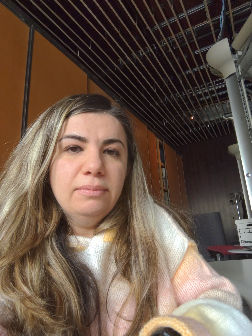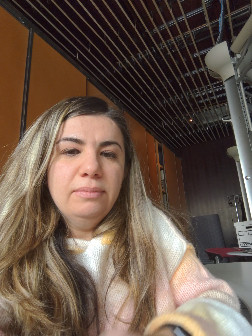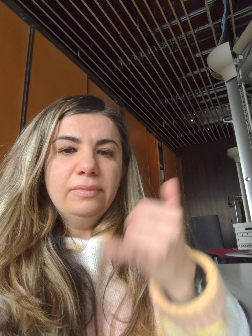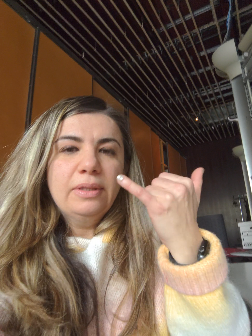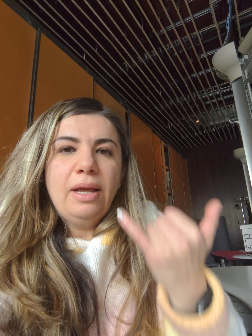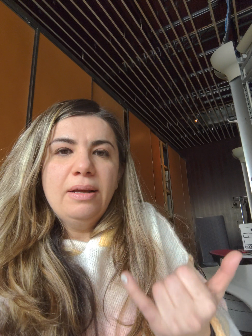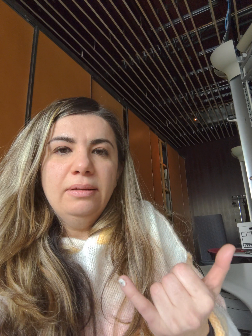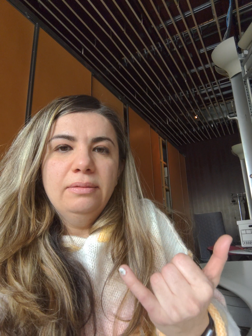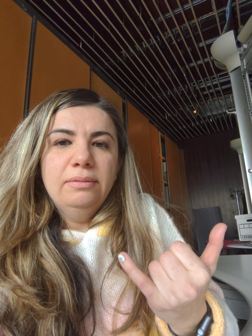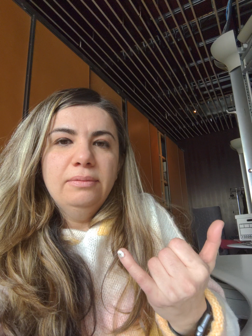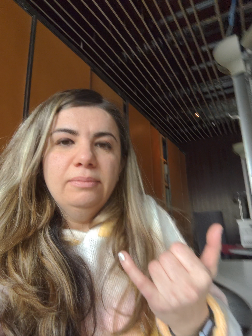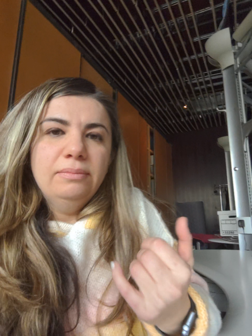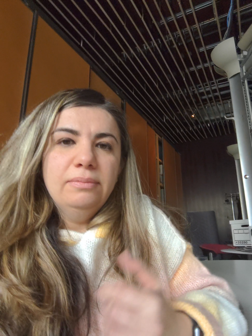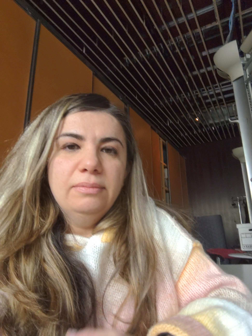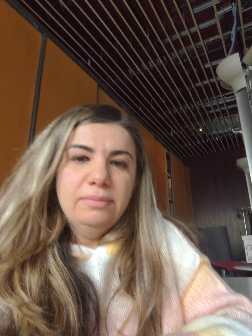now